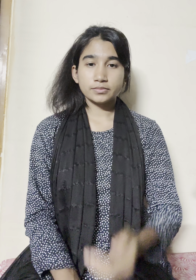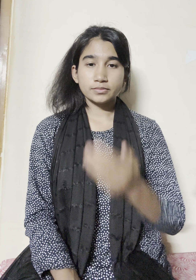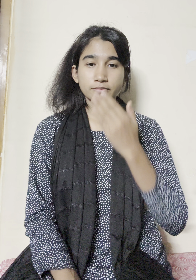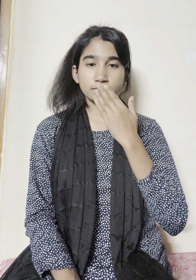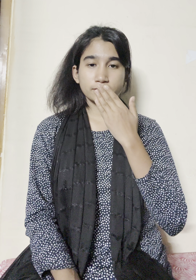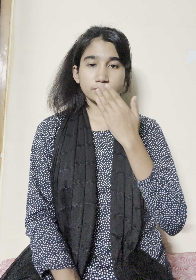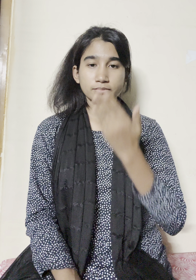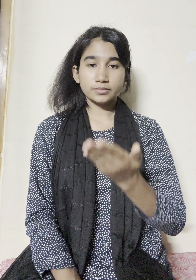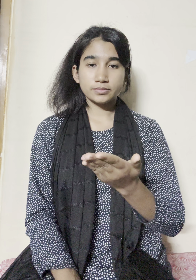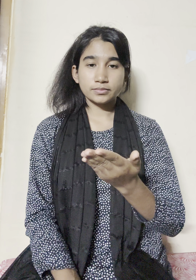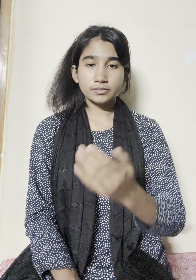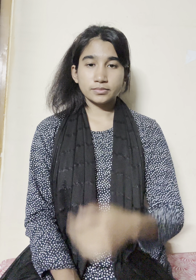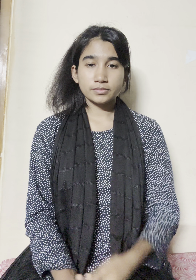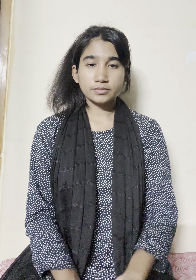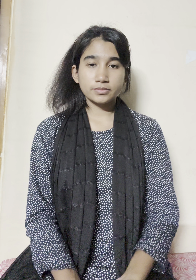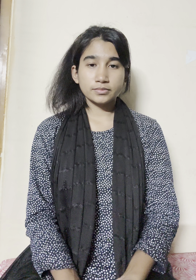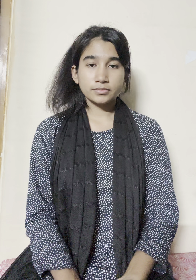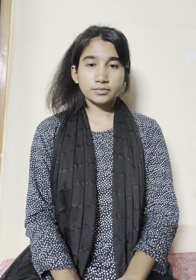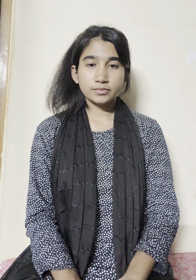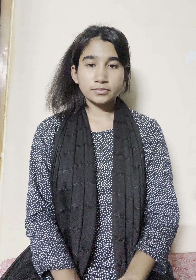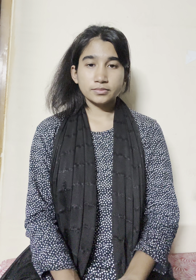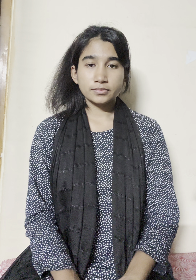স্কুল